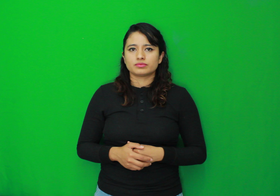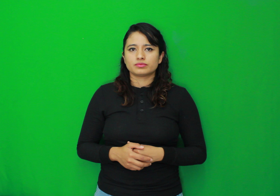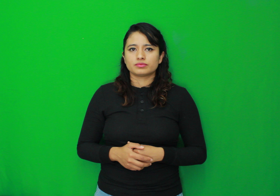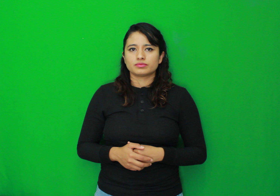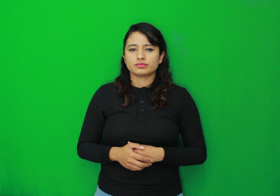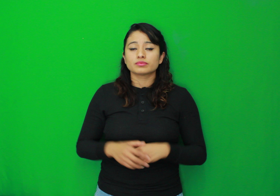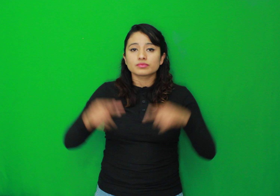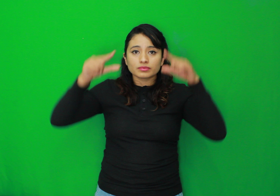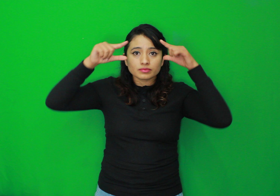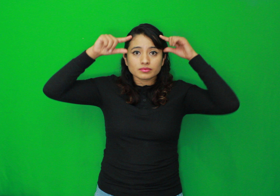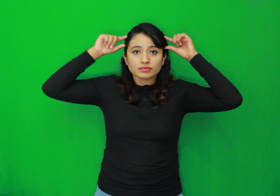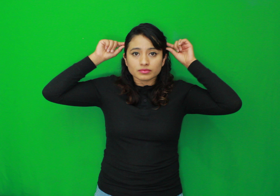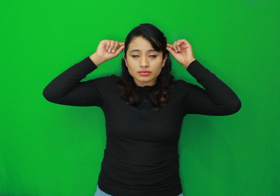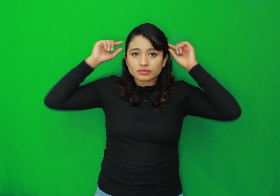enfermero